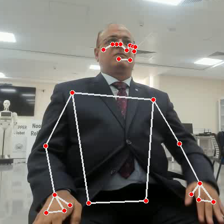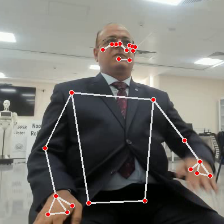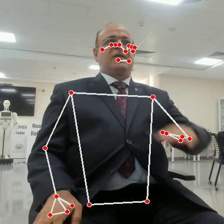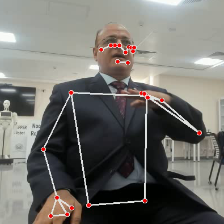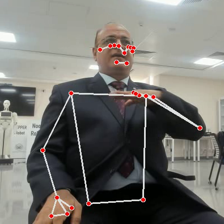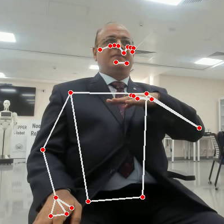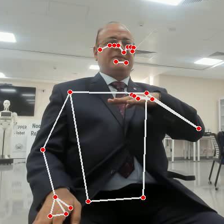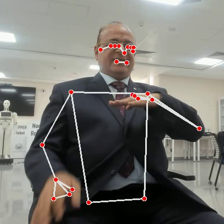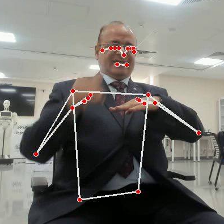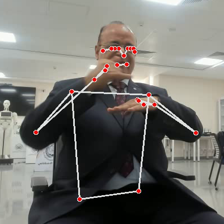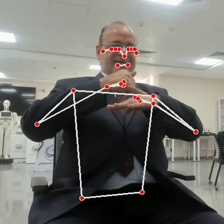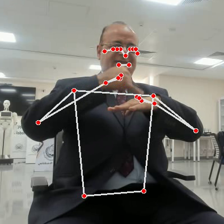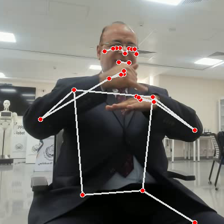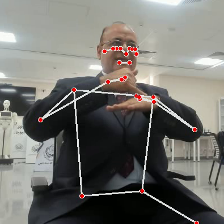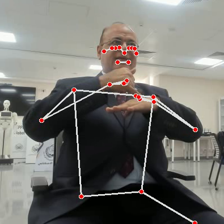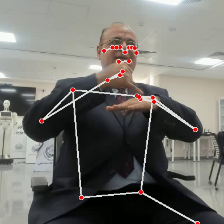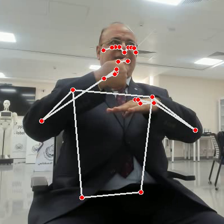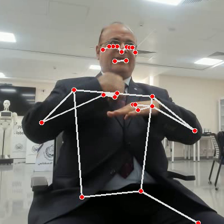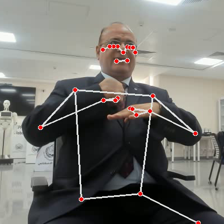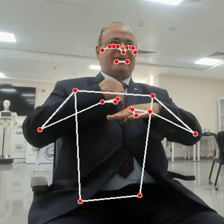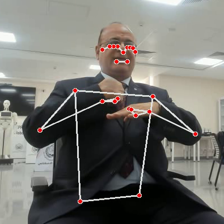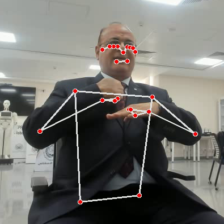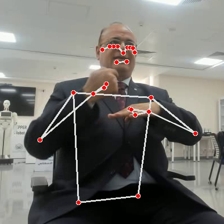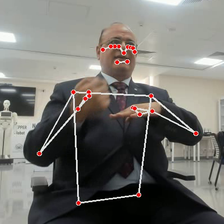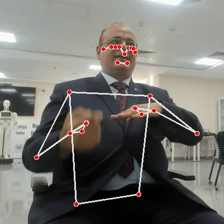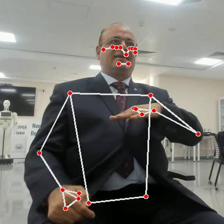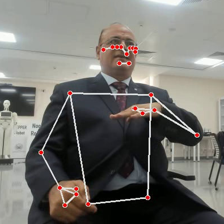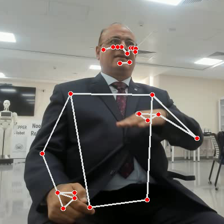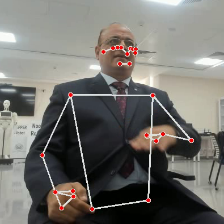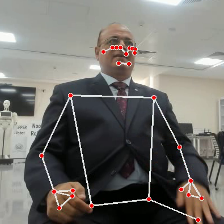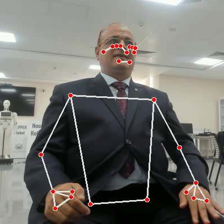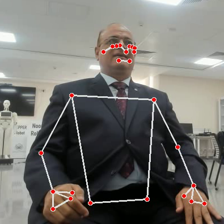khatbty